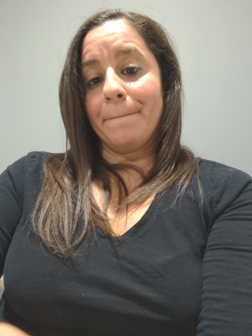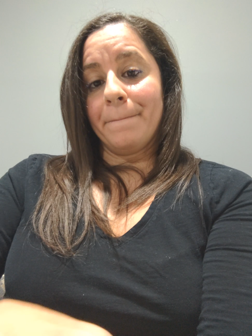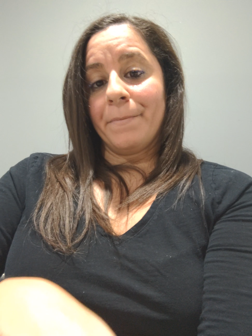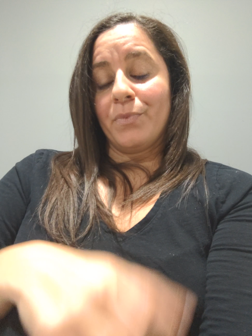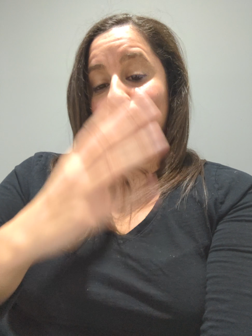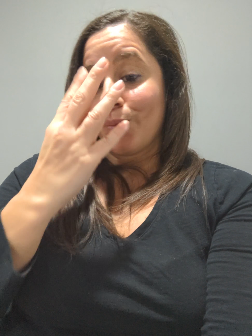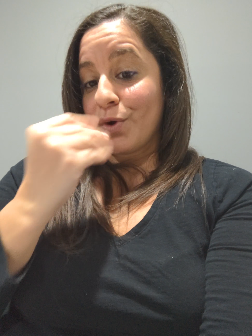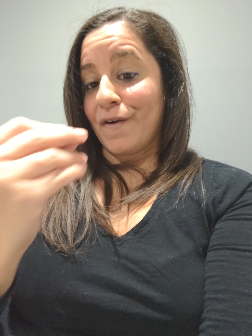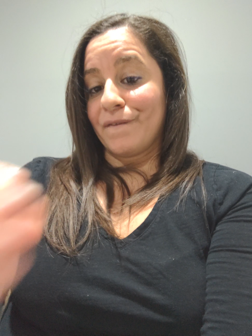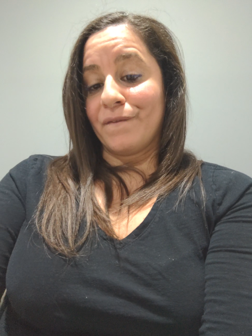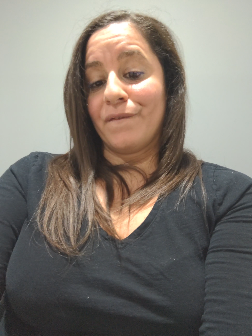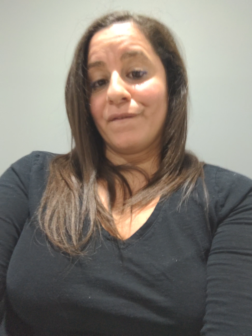wolf